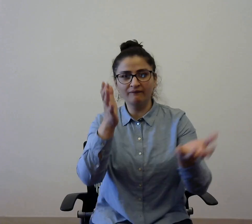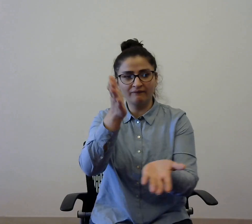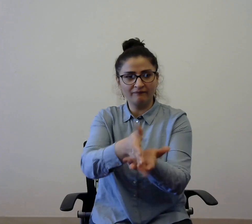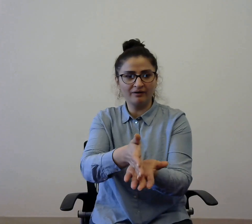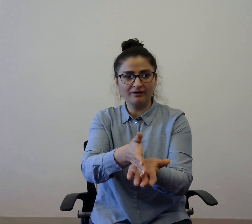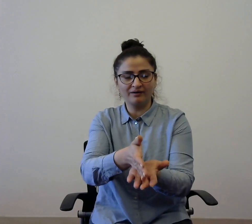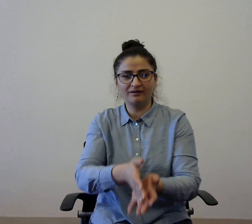var